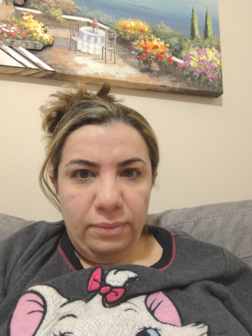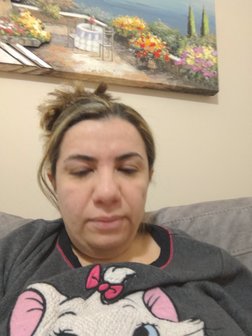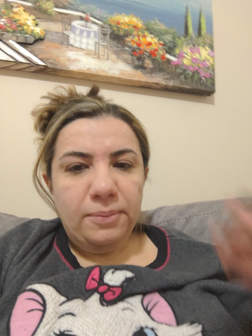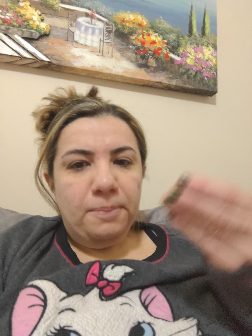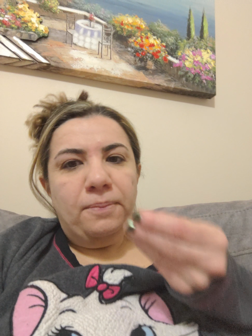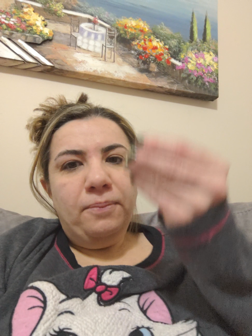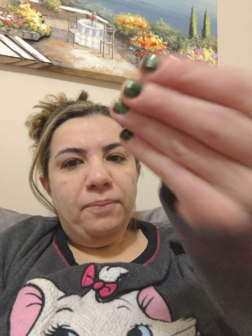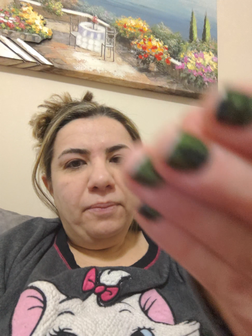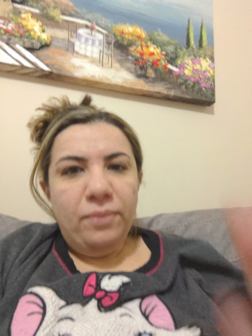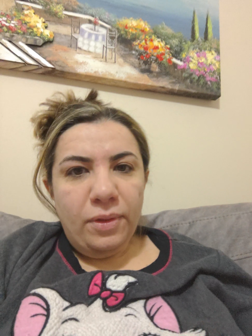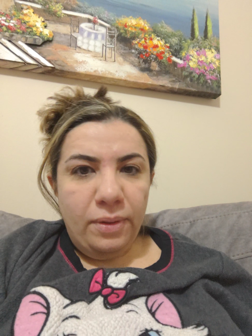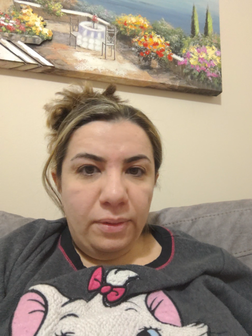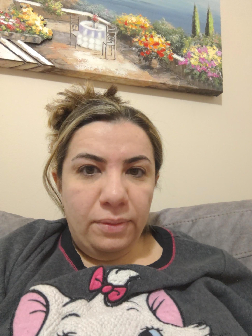give